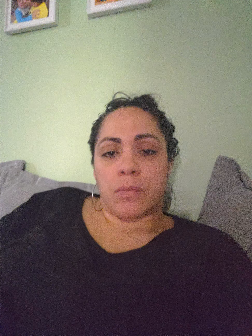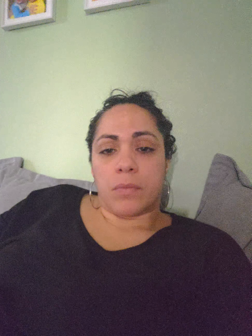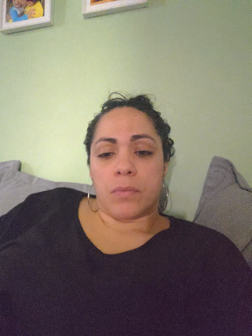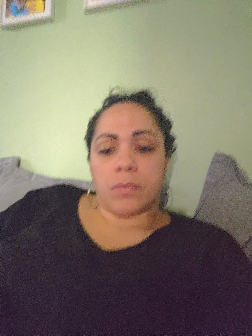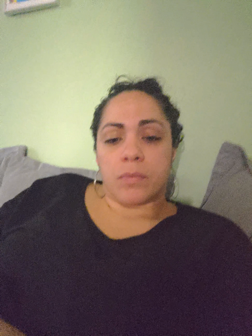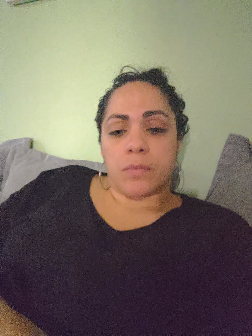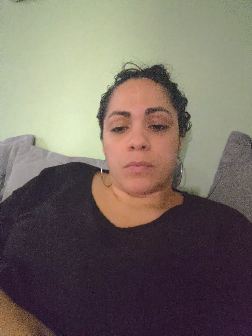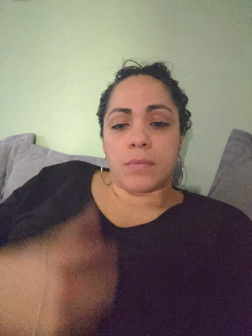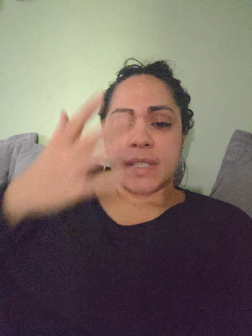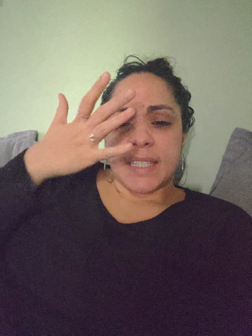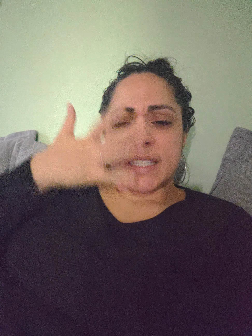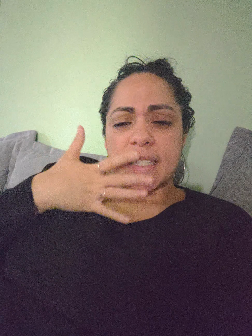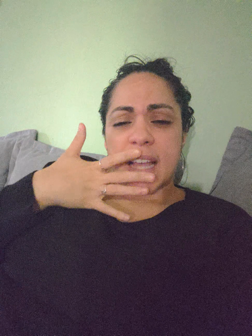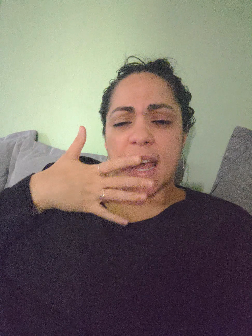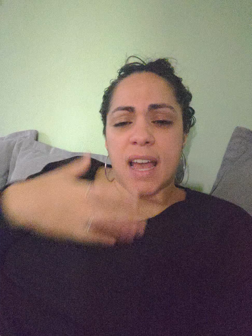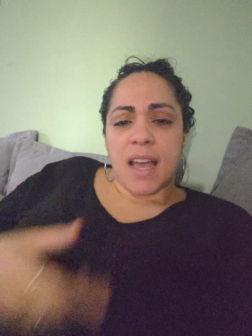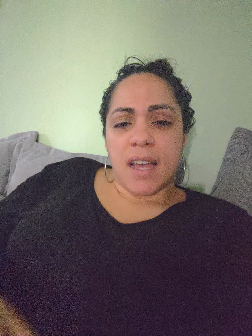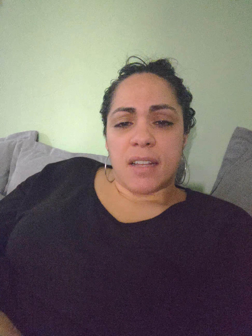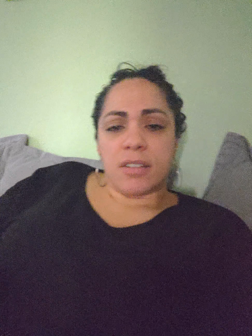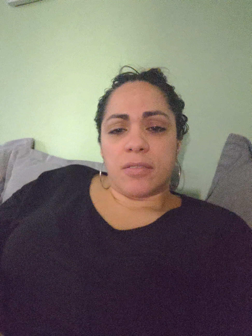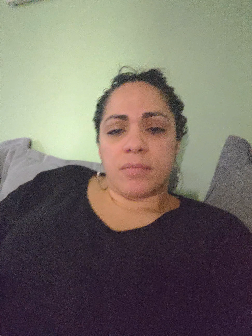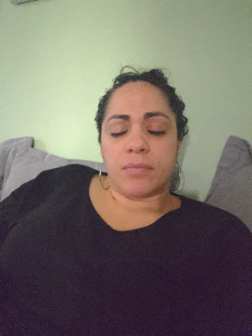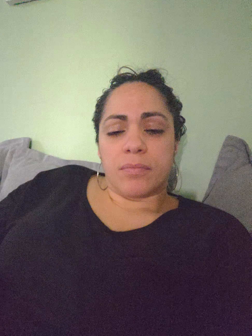sad